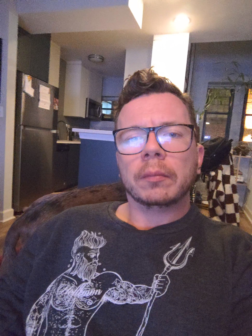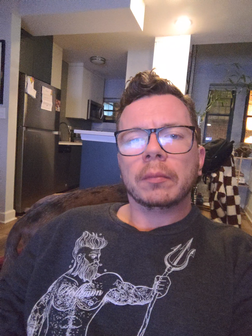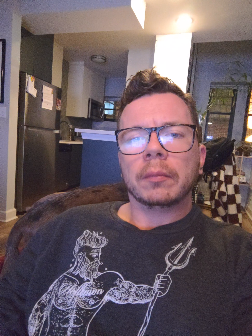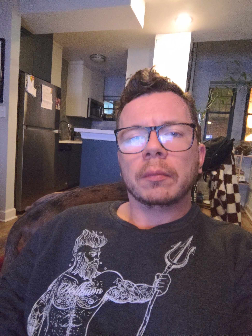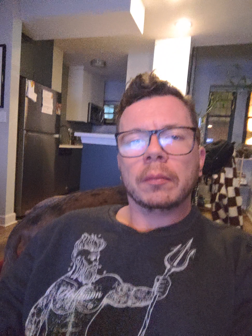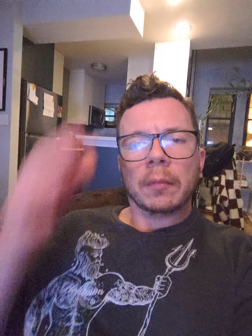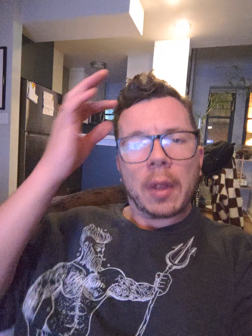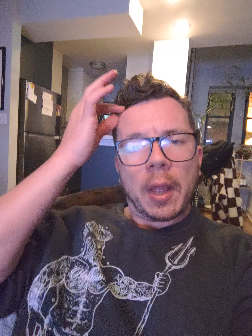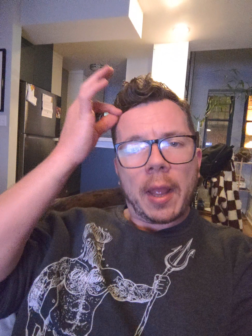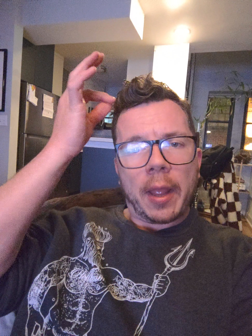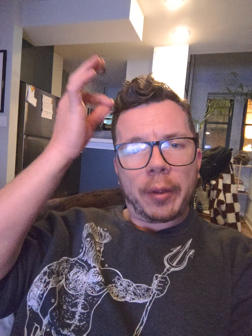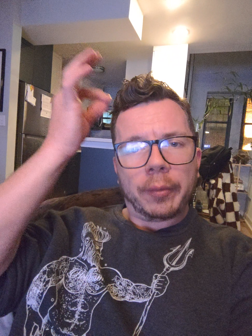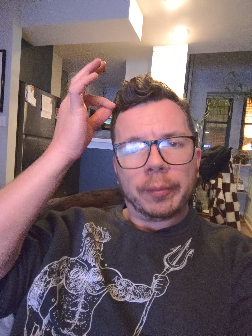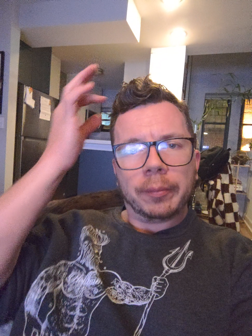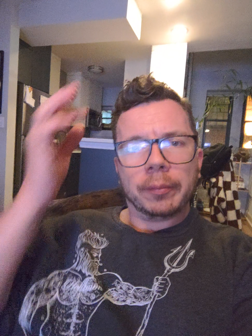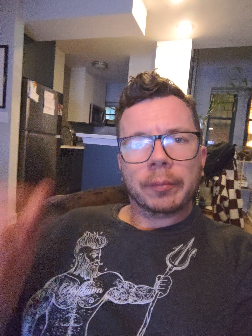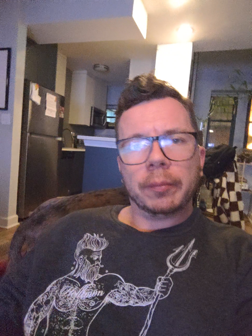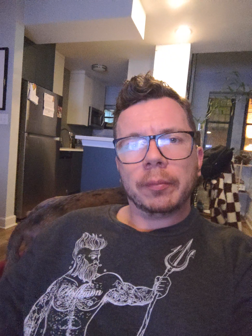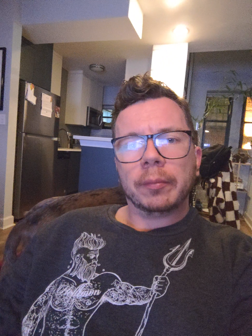hair